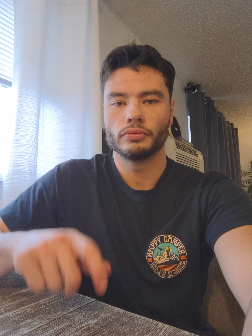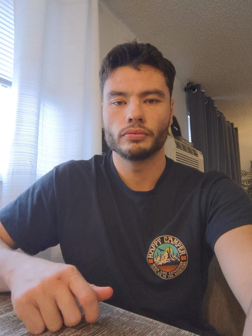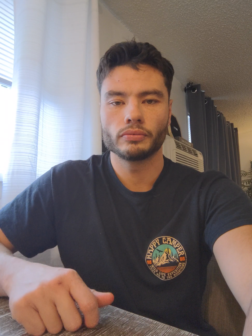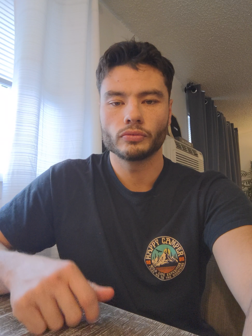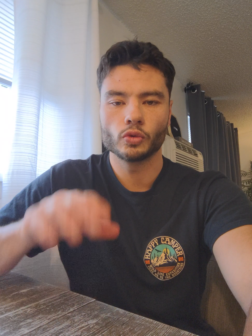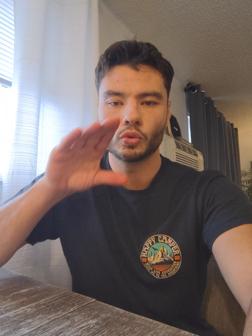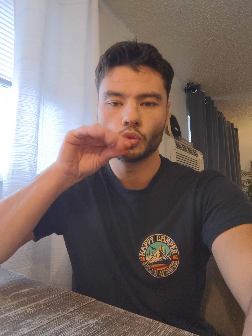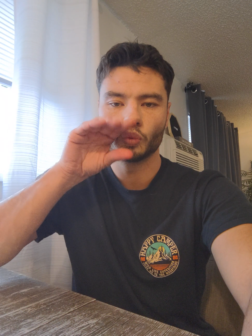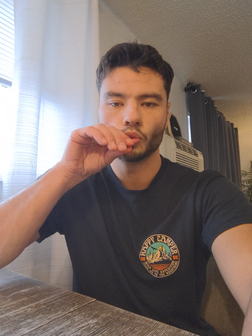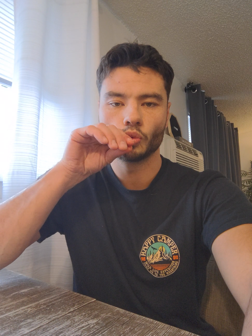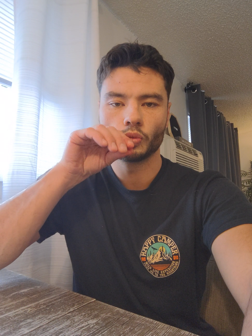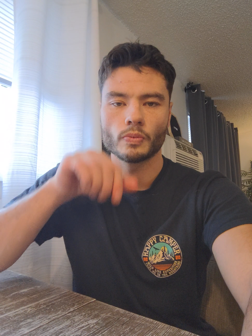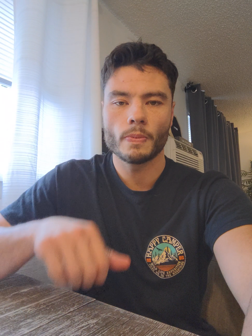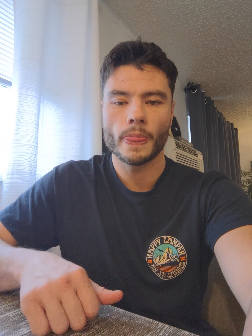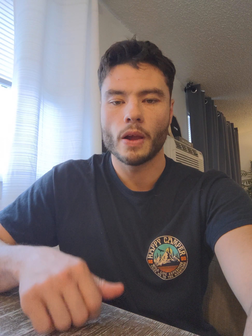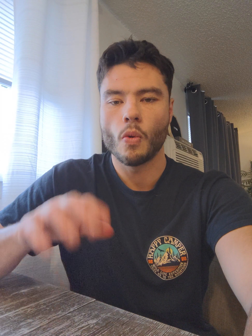goose